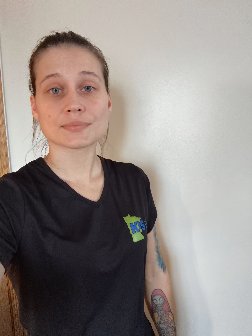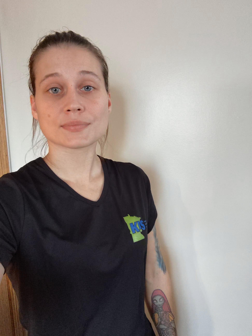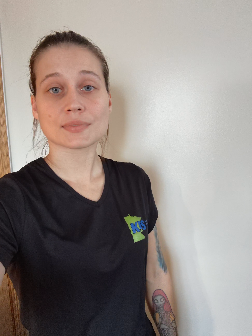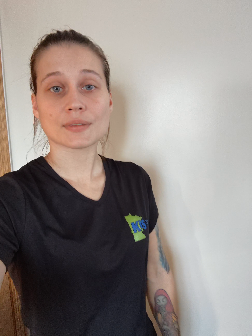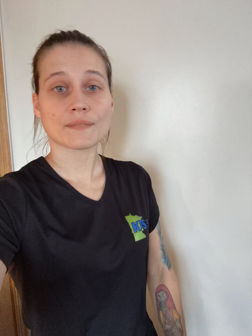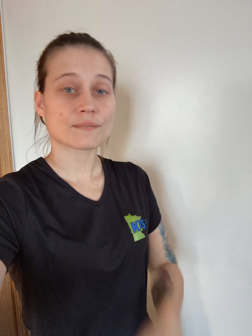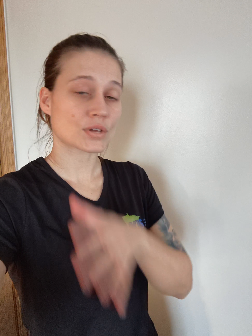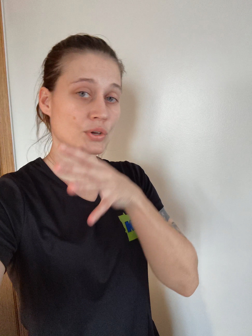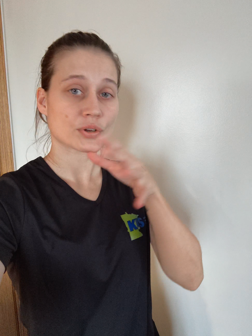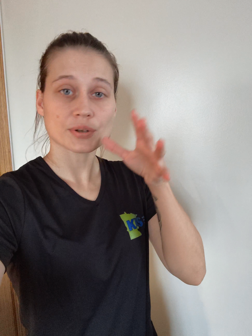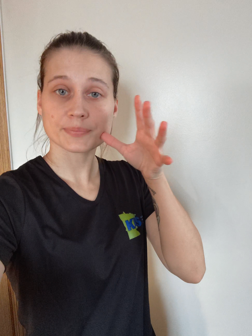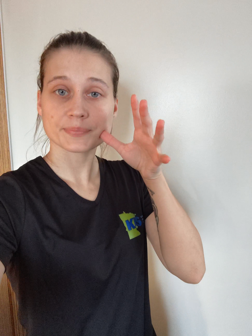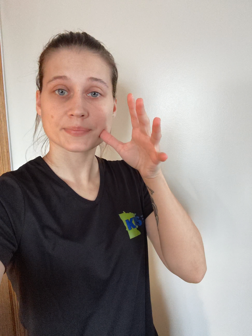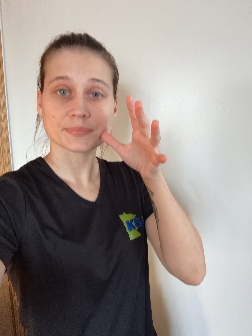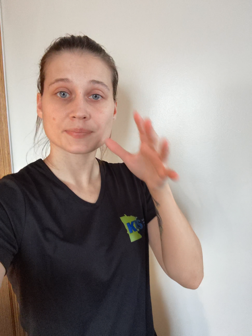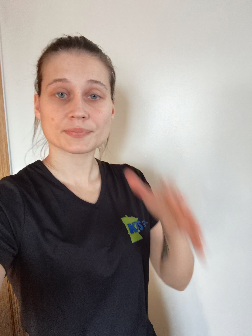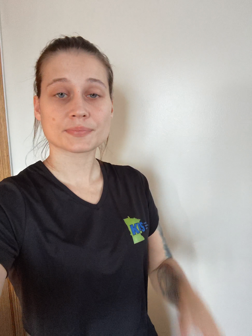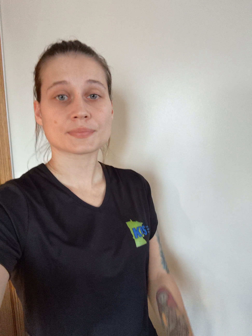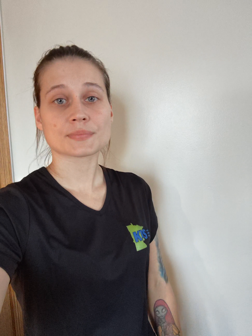farm